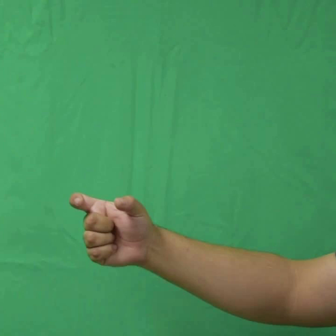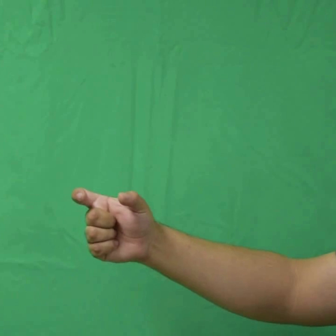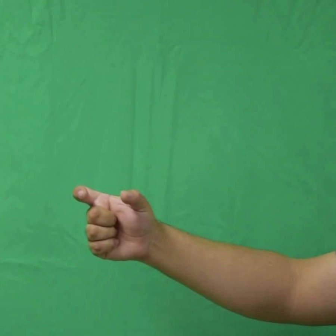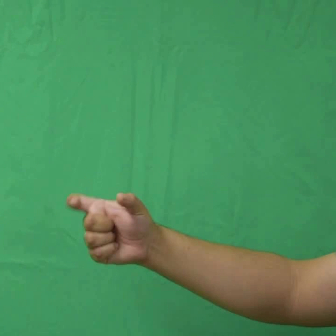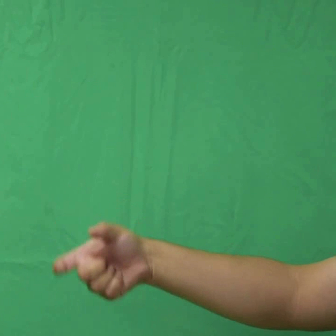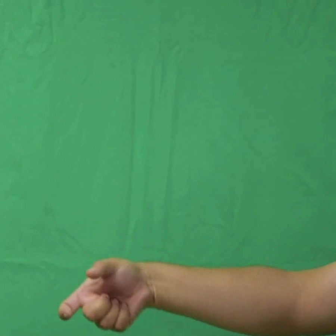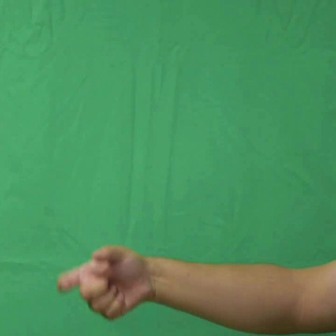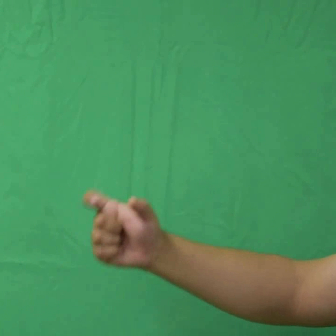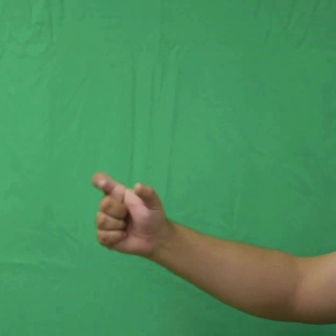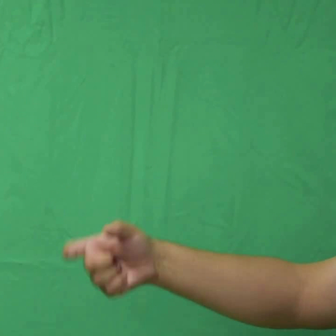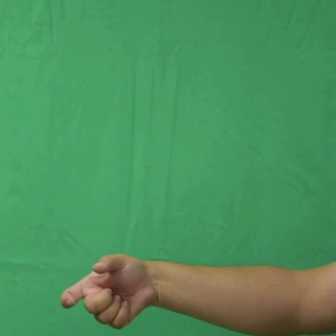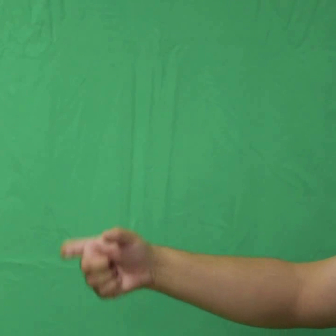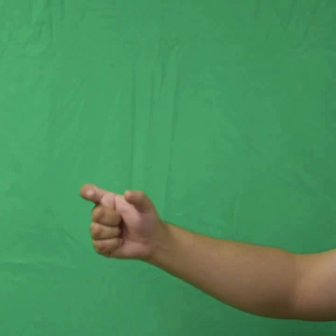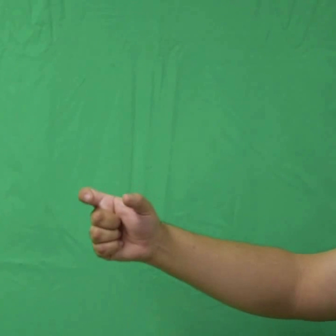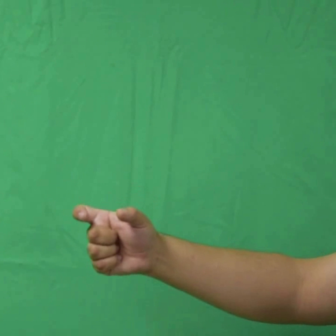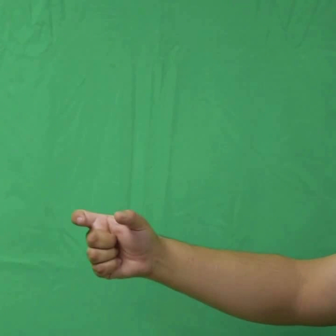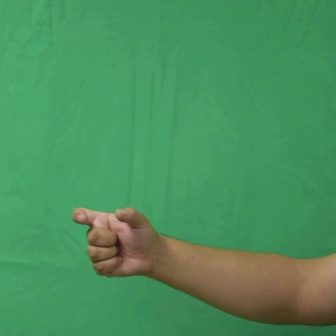Q